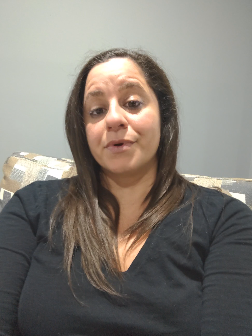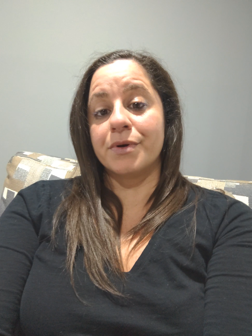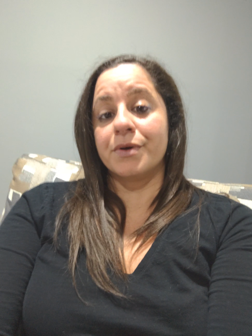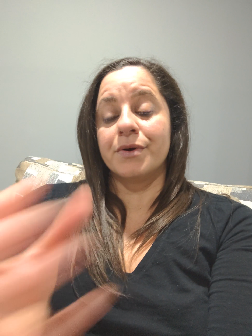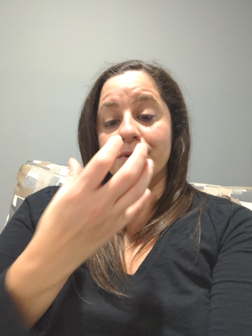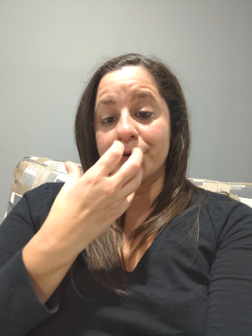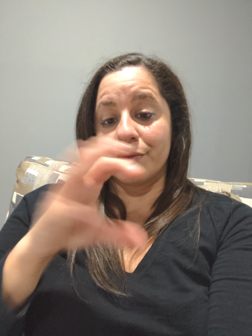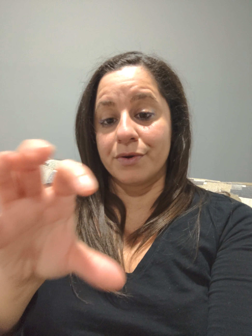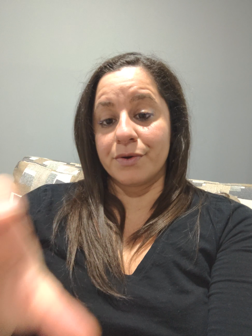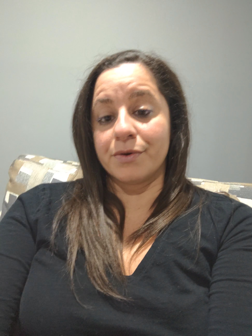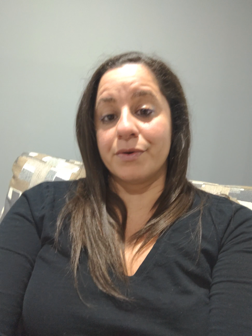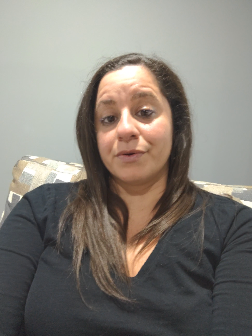hot